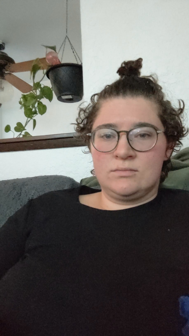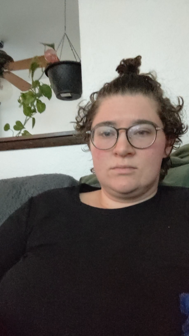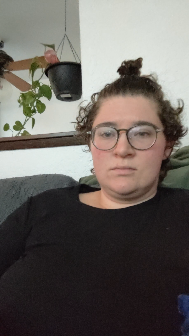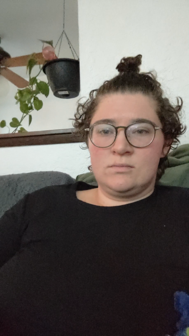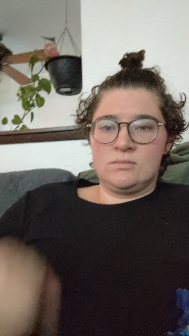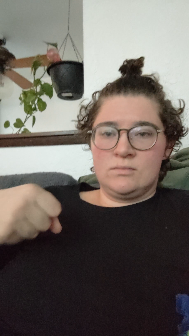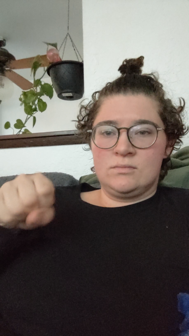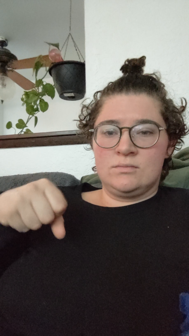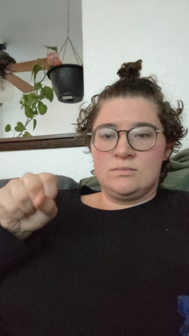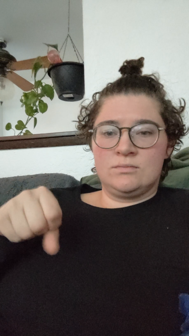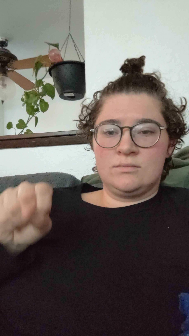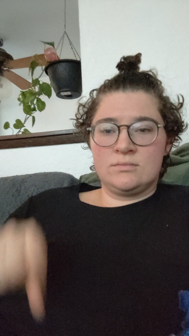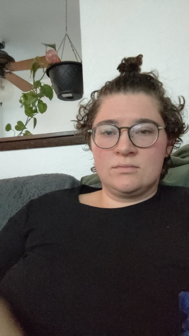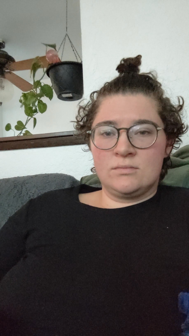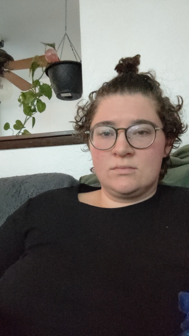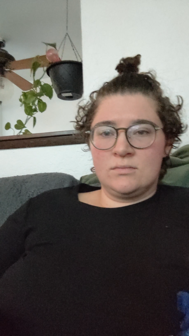motorcycle